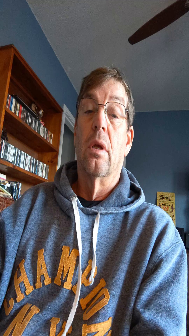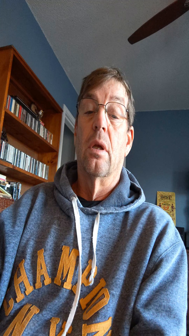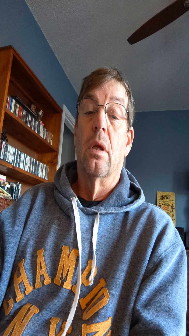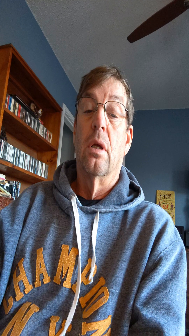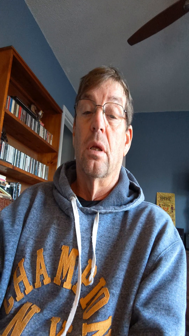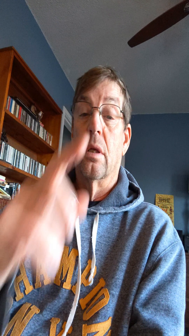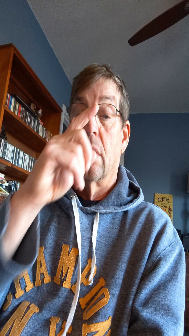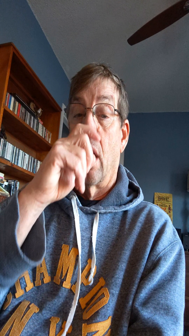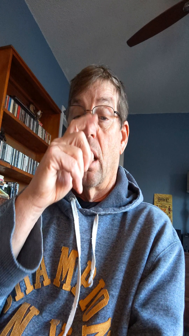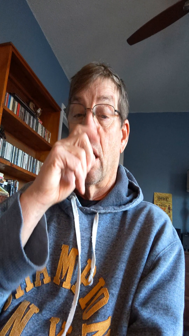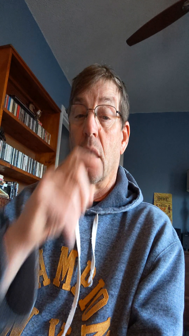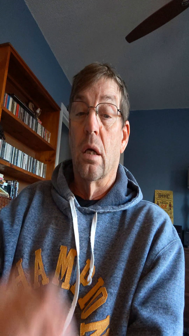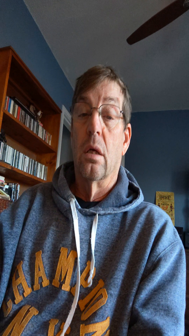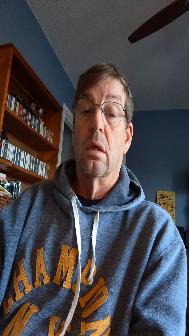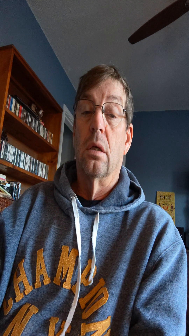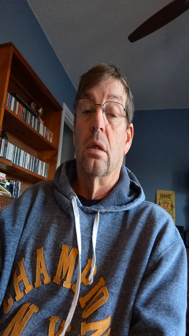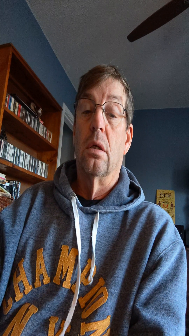doll